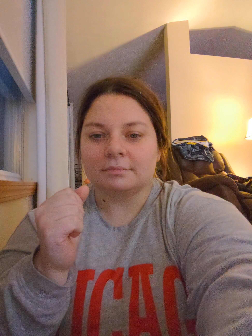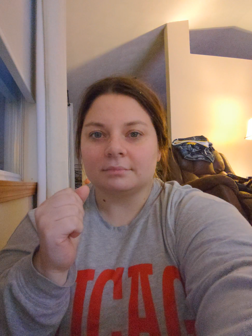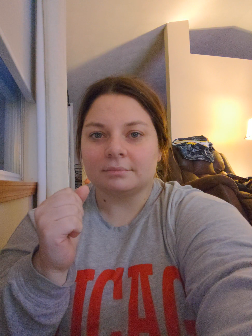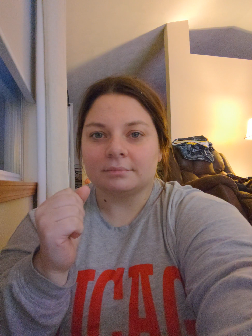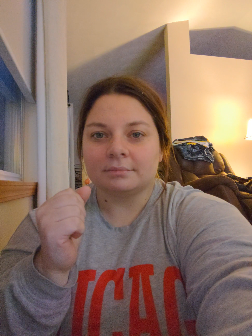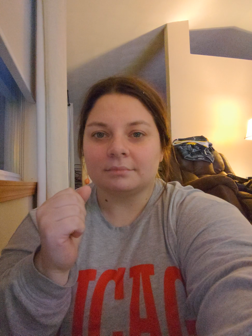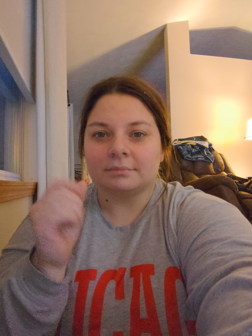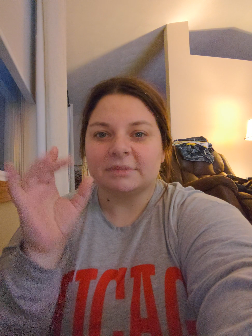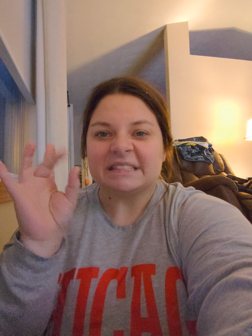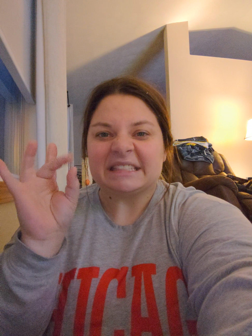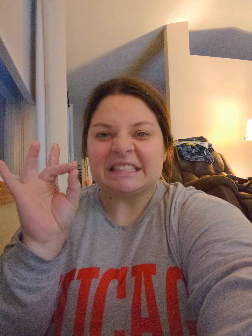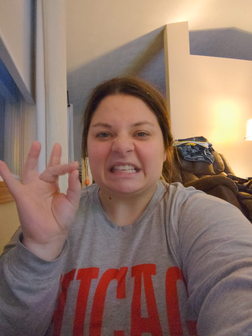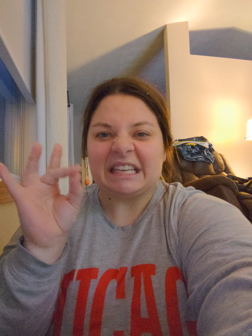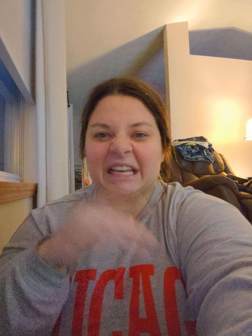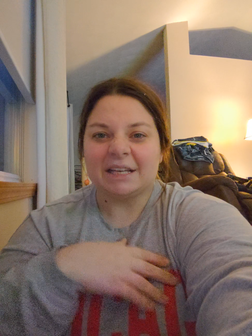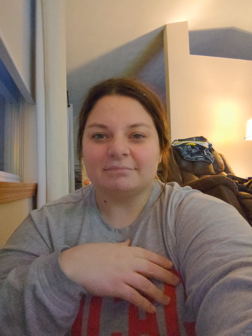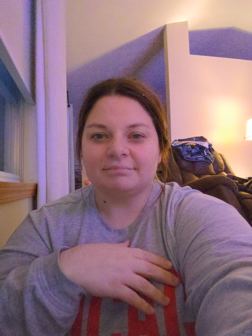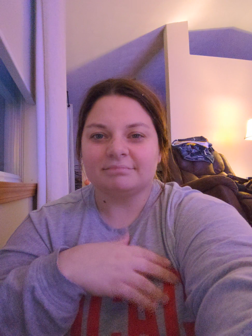sticky